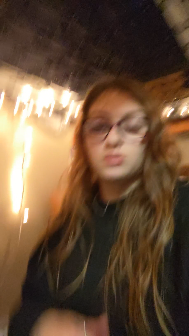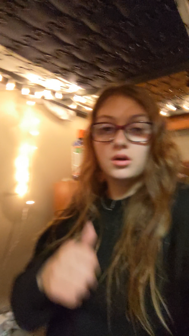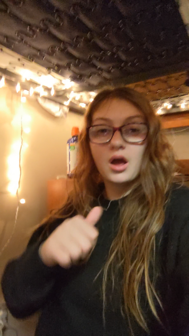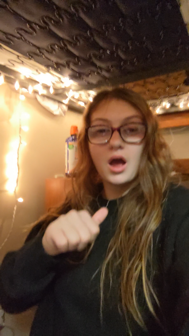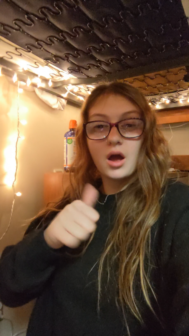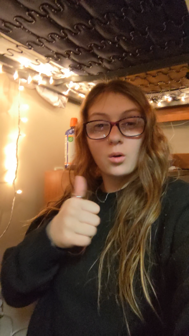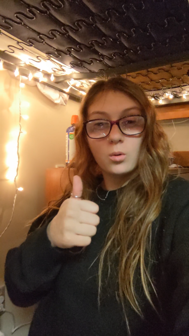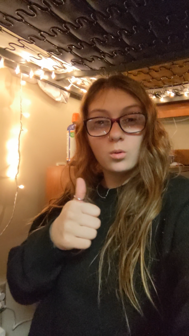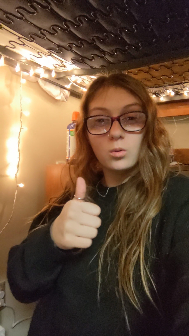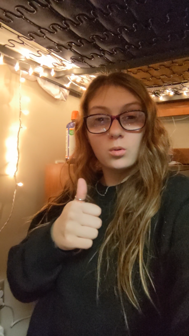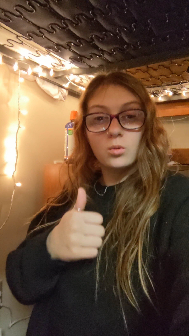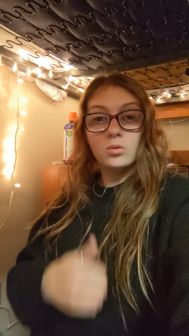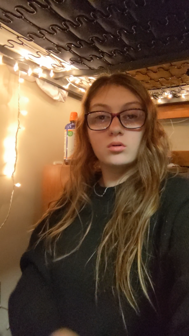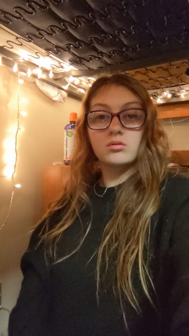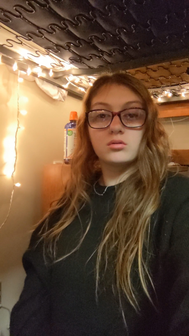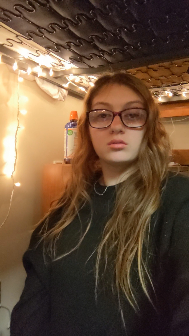how